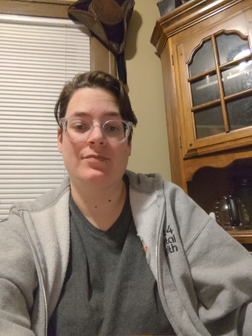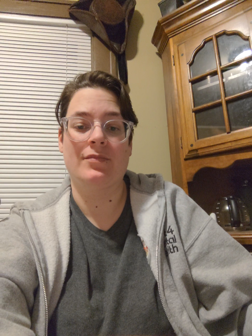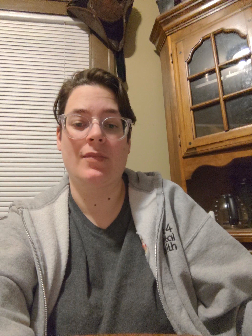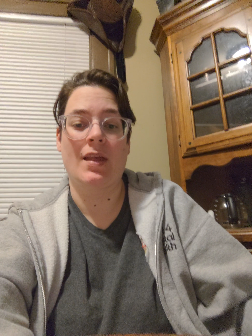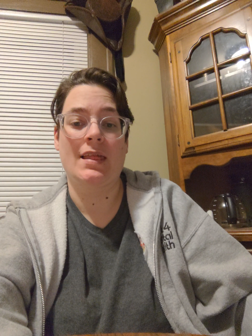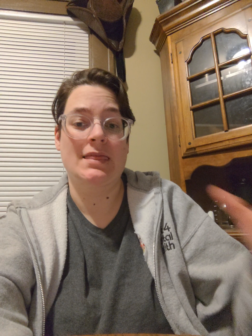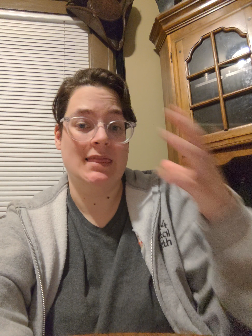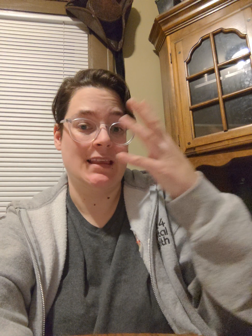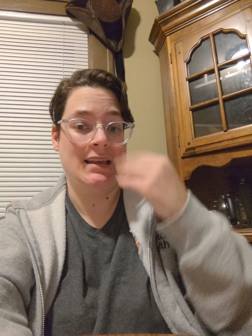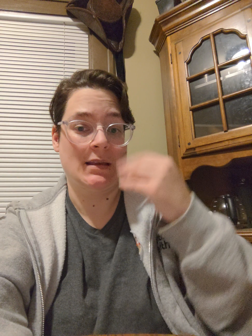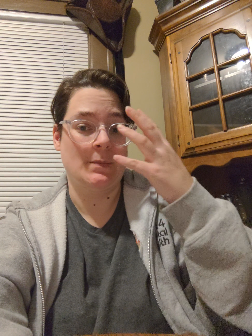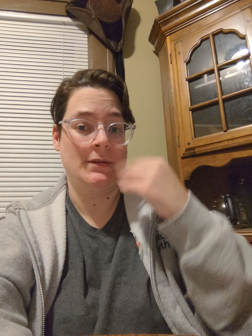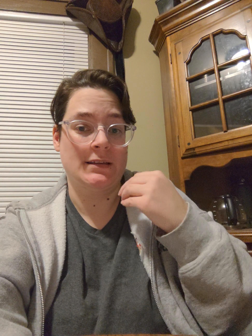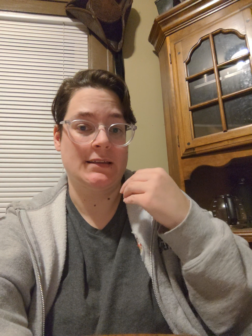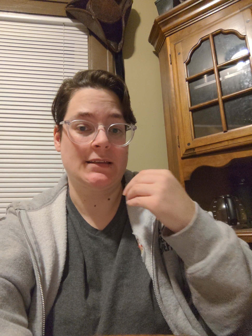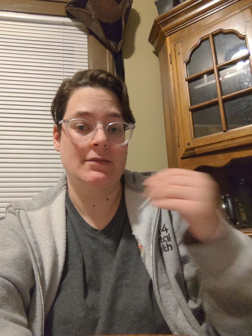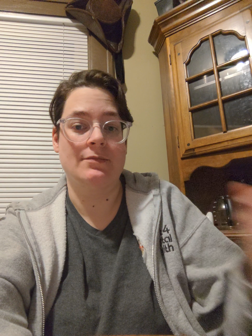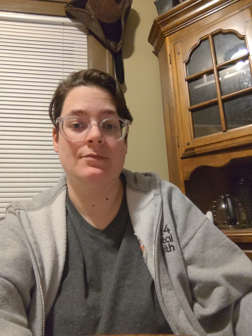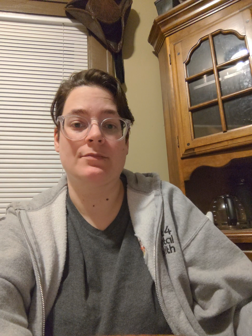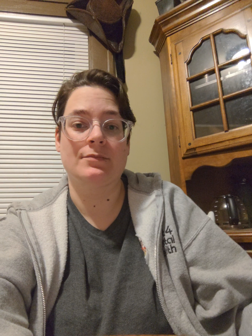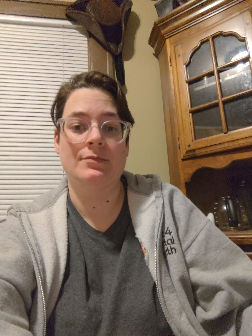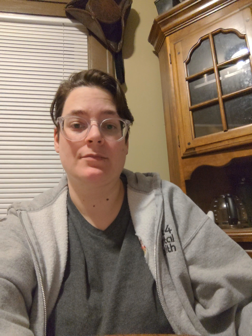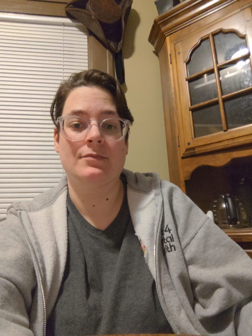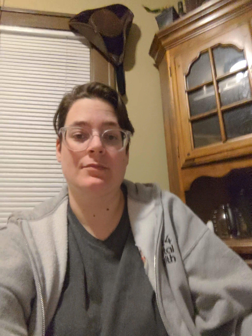sleepy